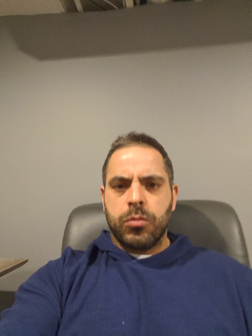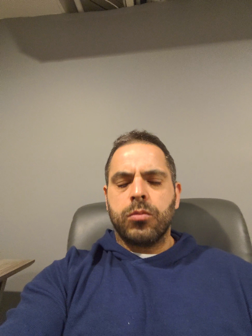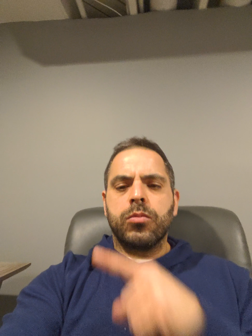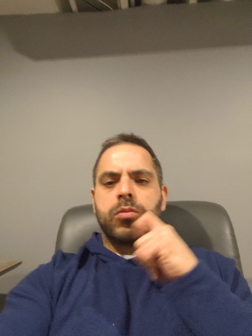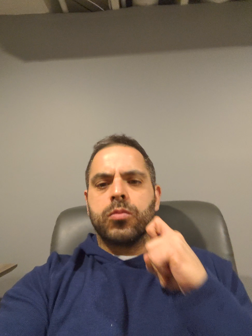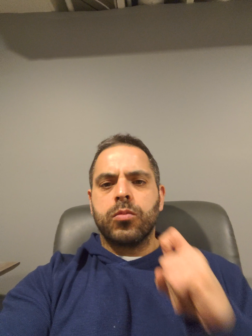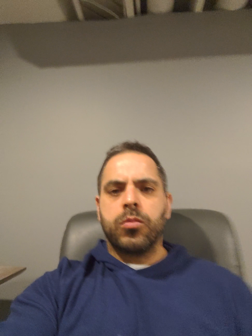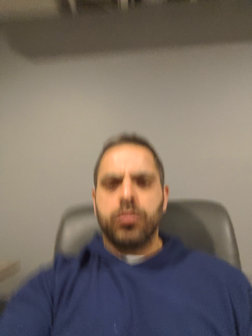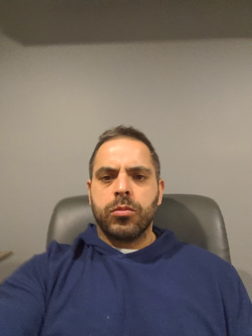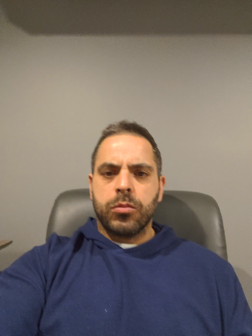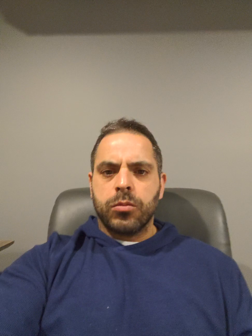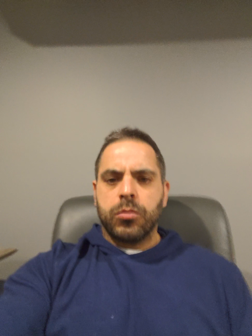dry